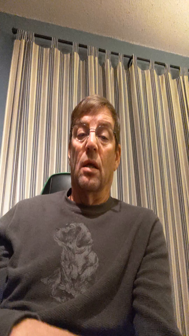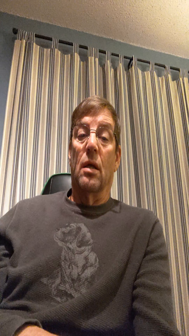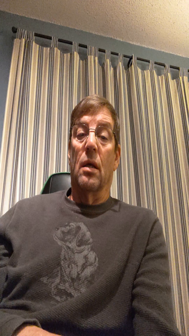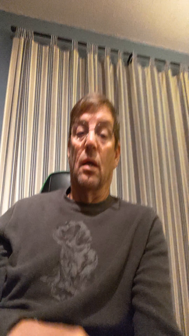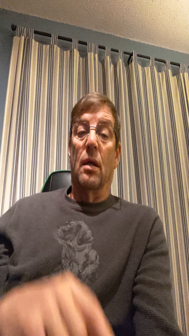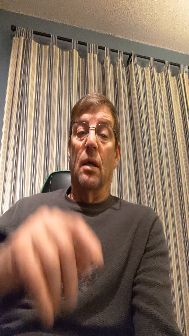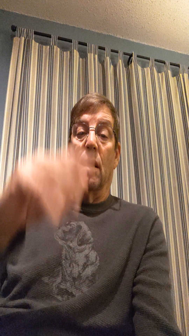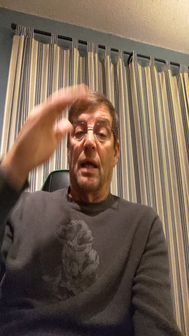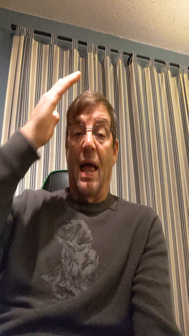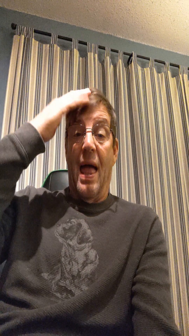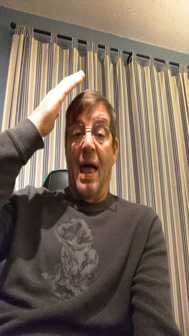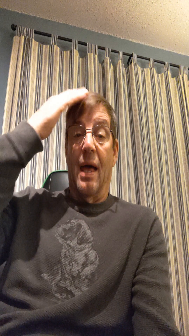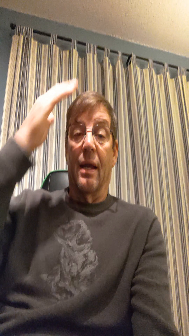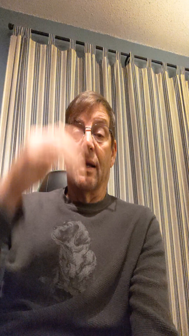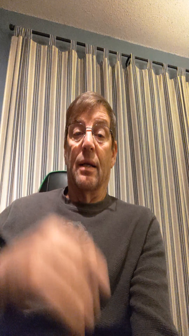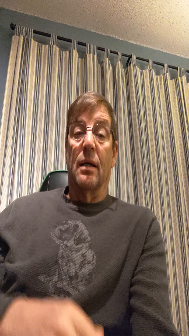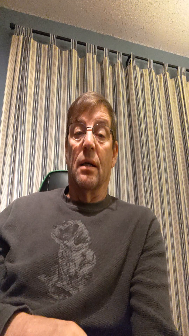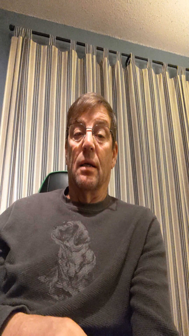hat